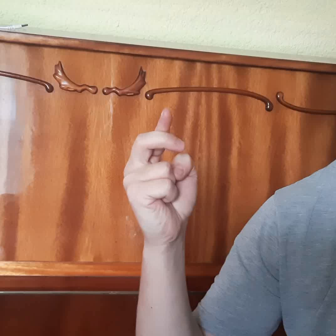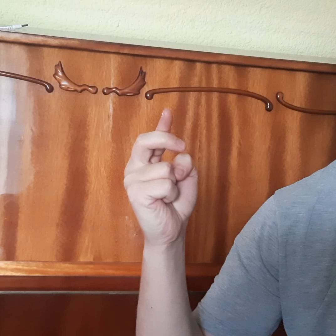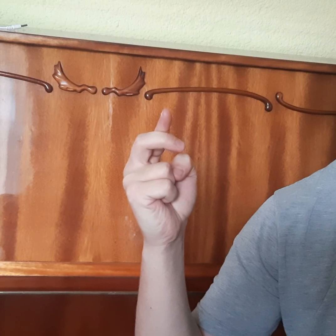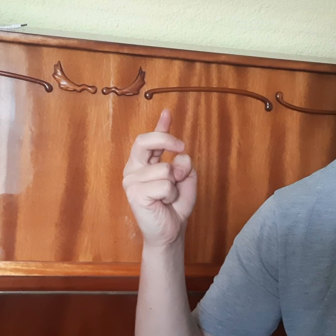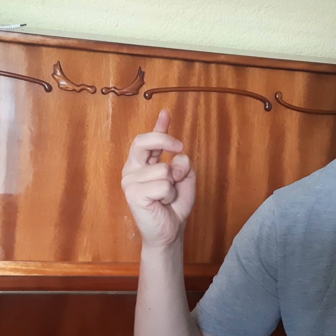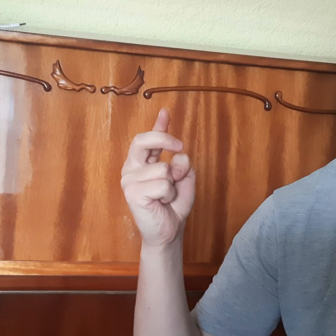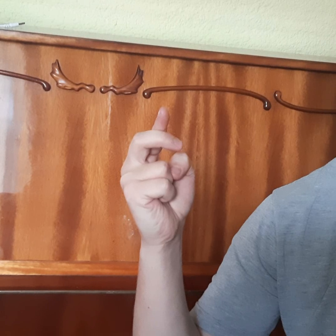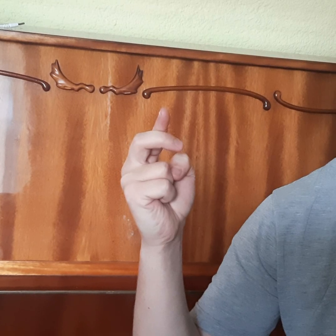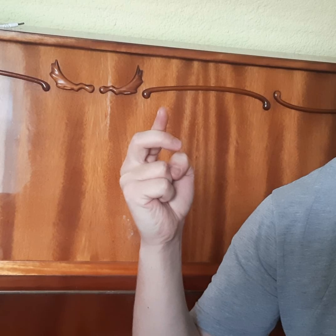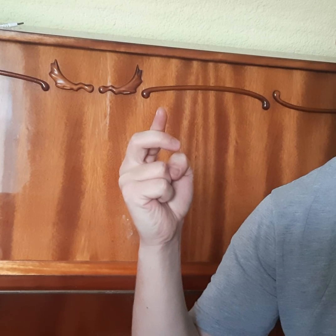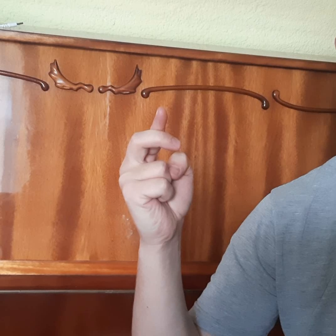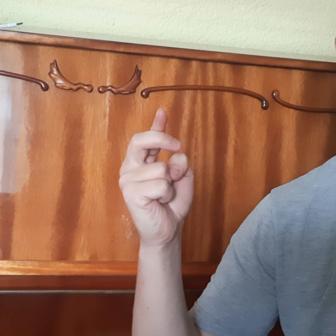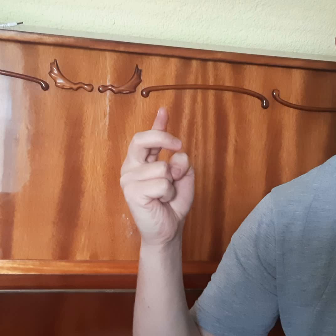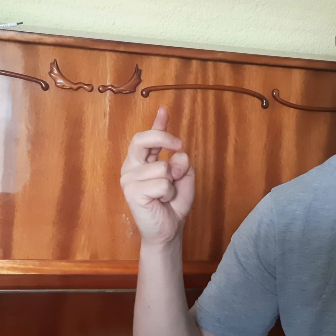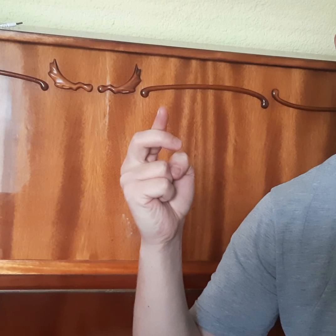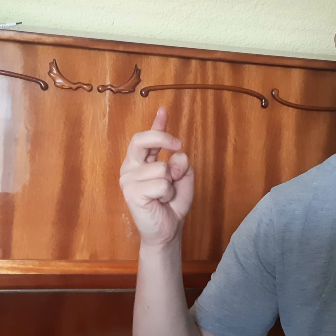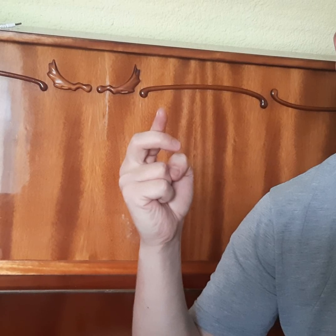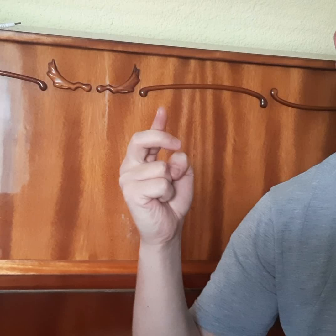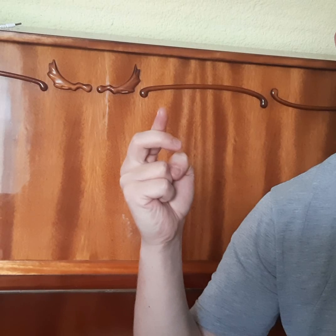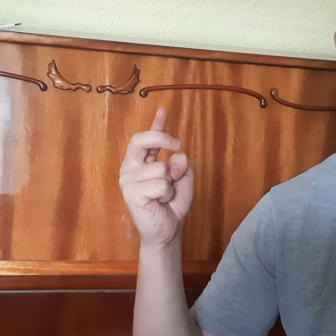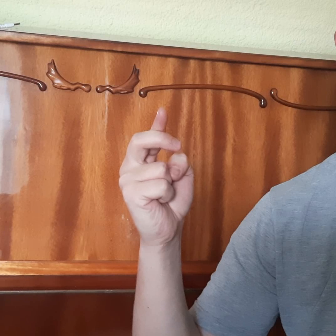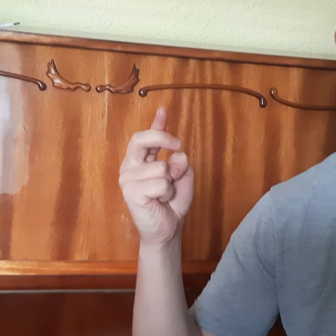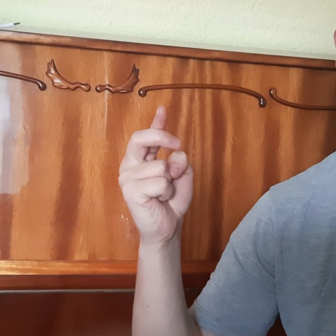Б